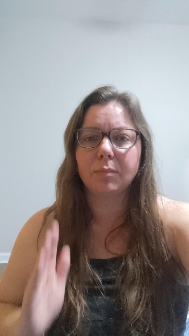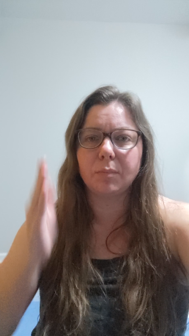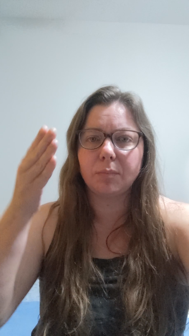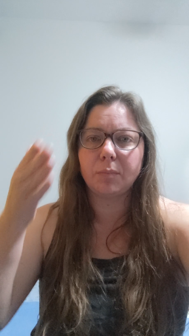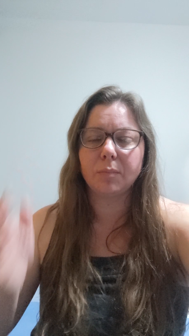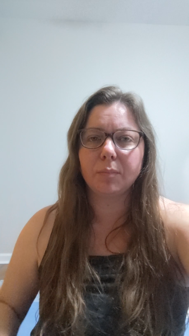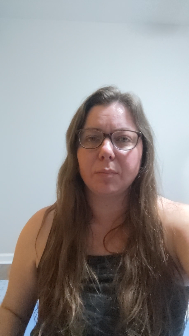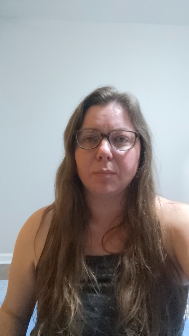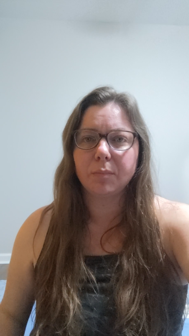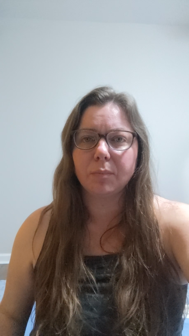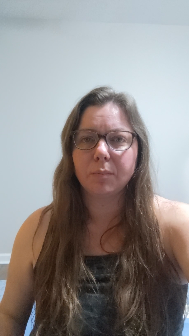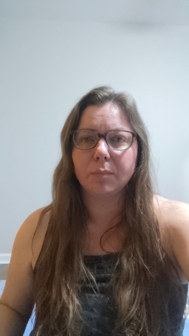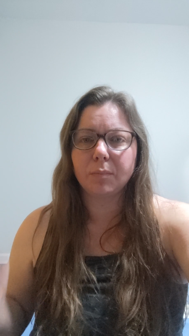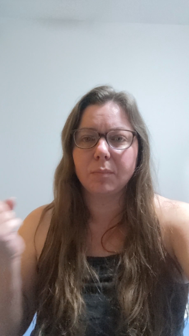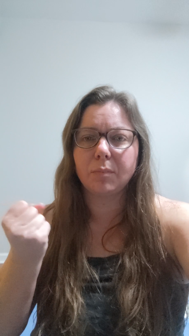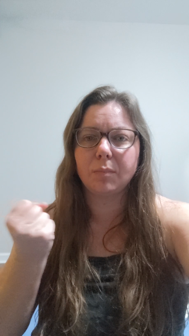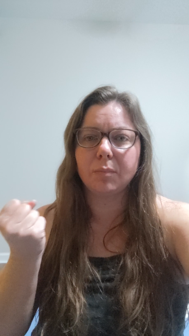cold